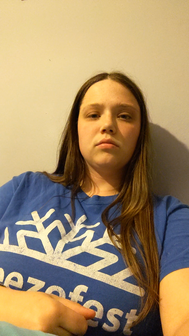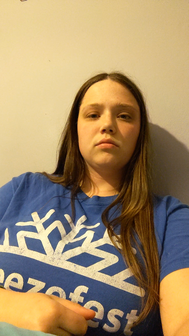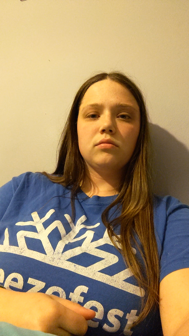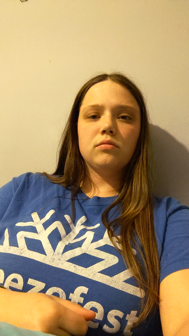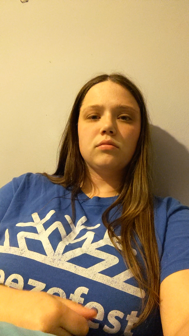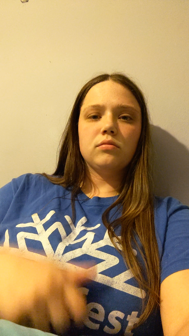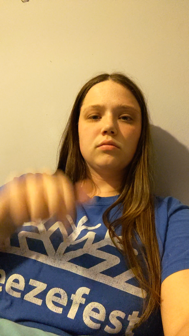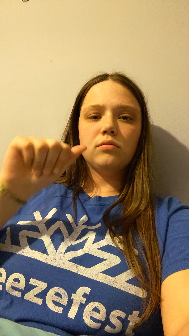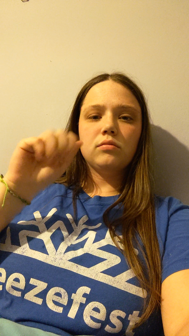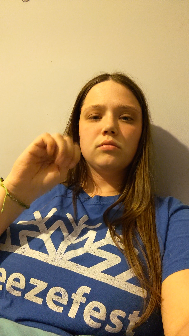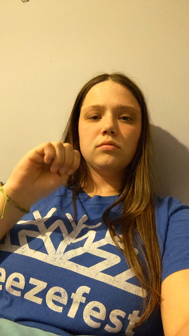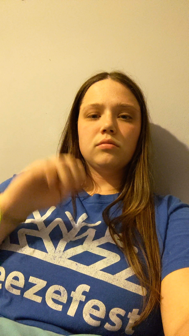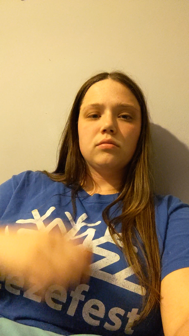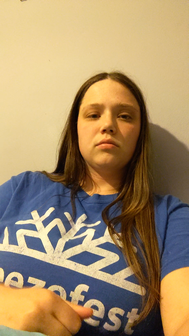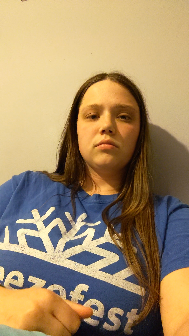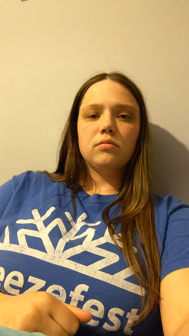am